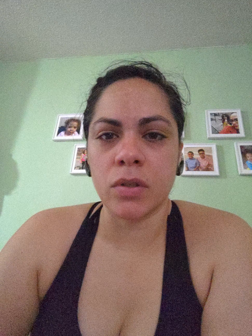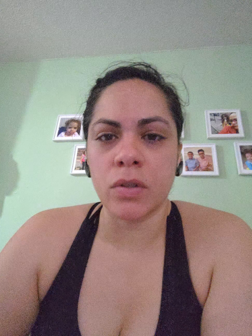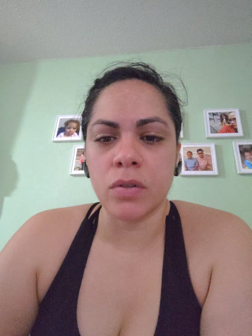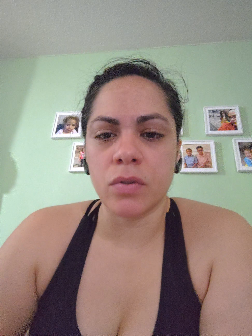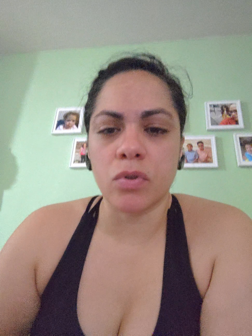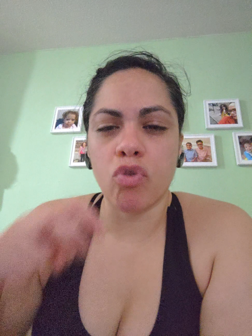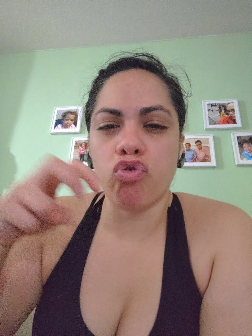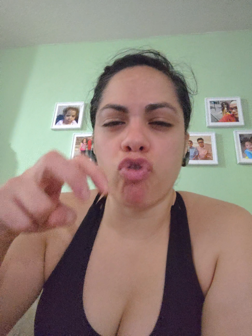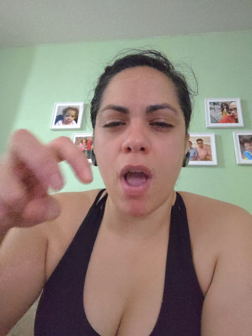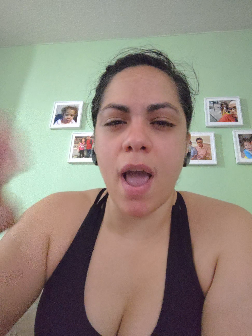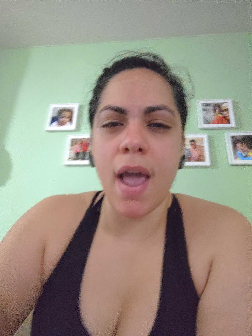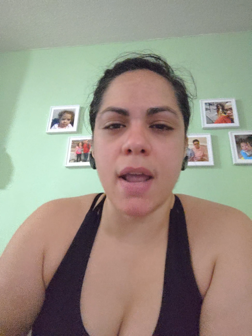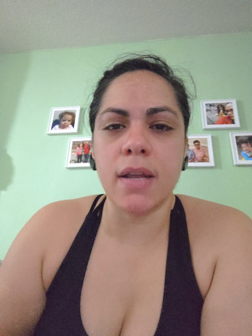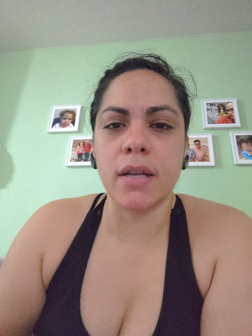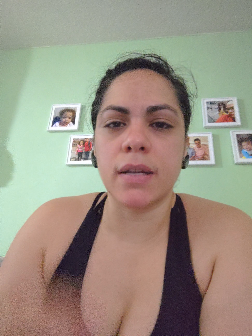ride